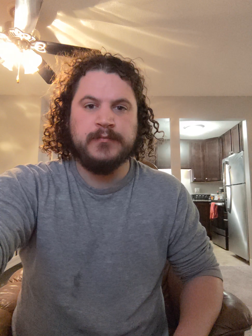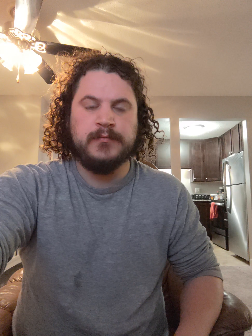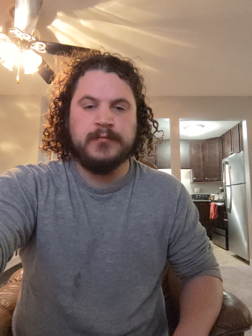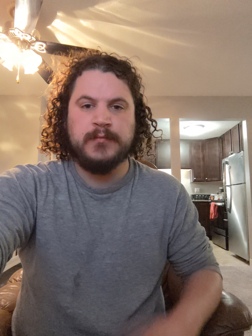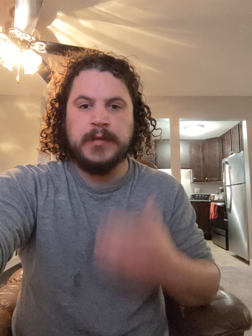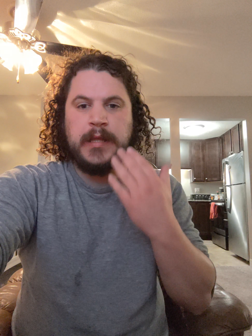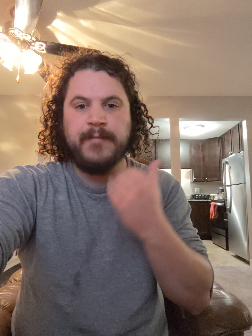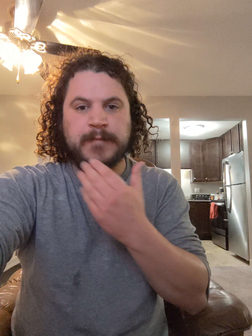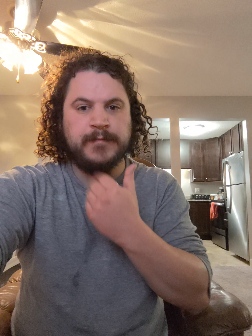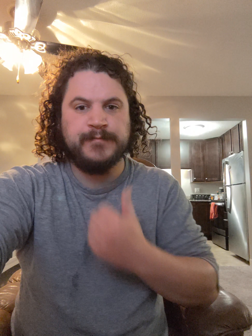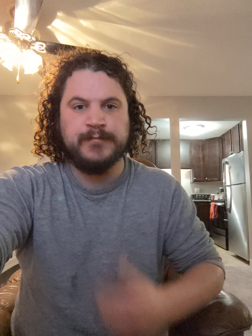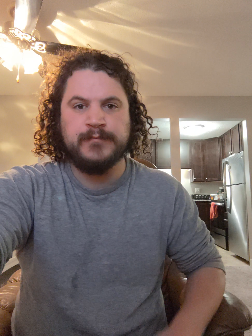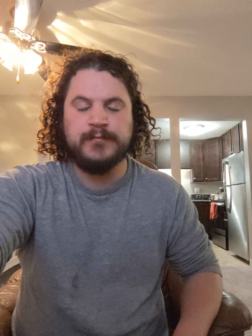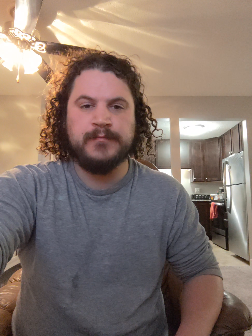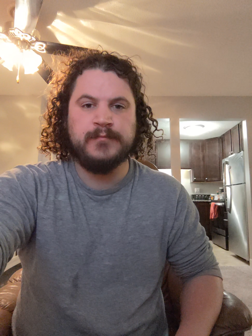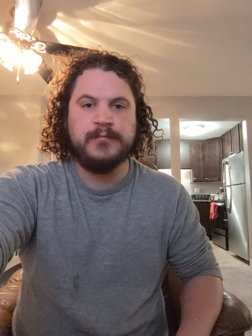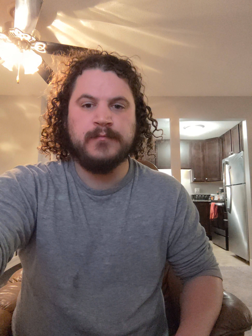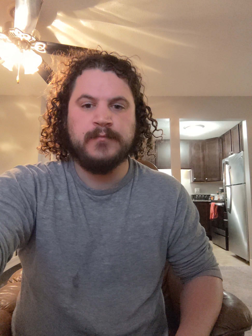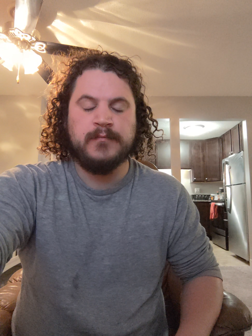napkin